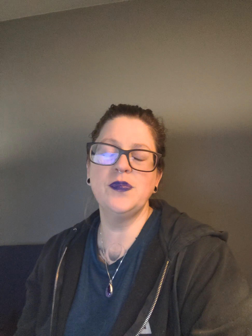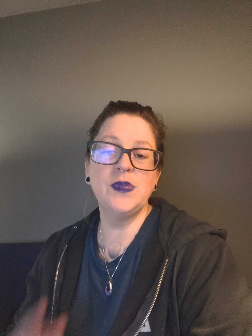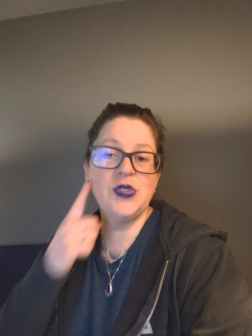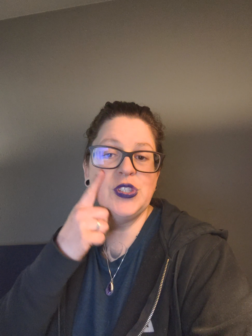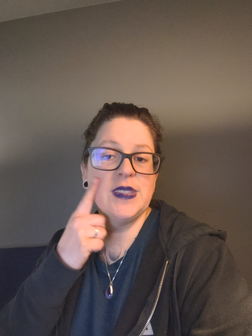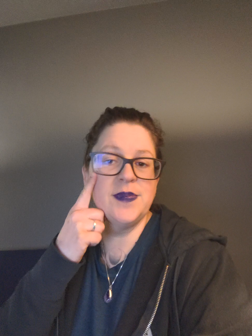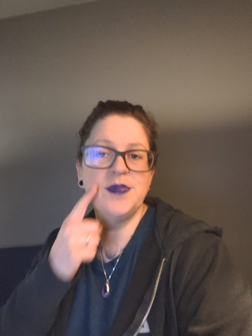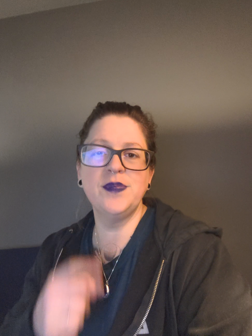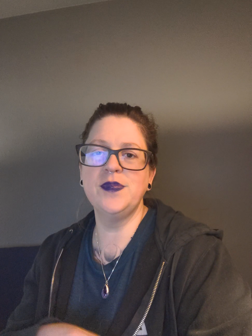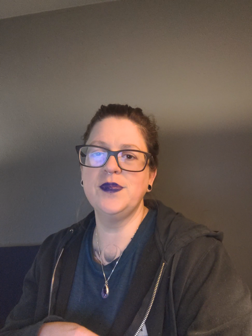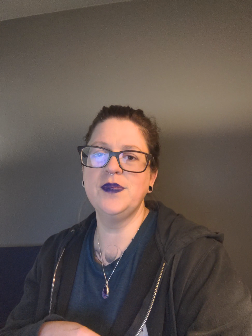cheek